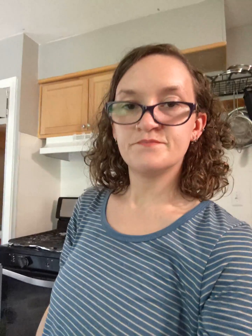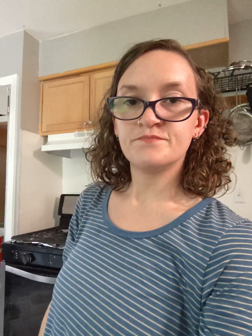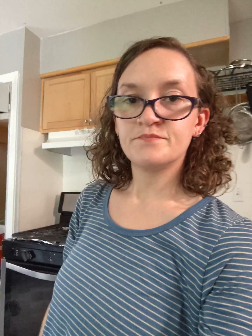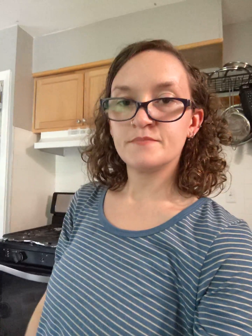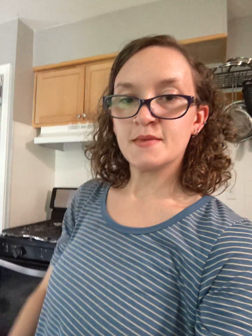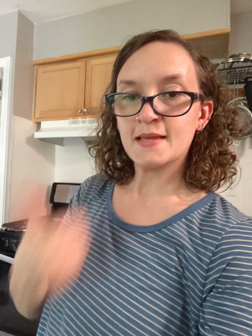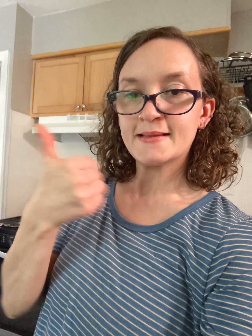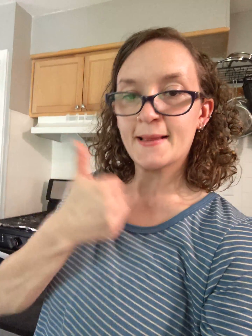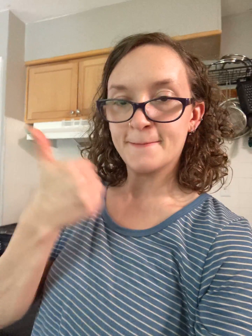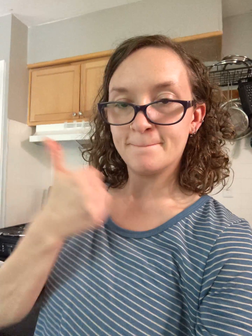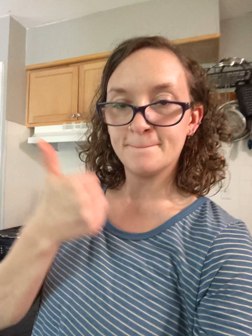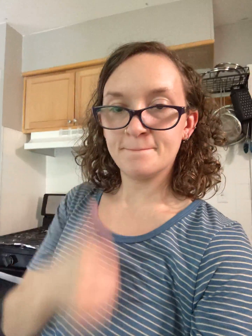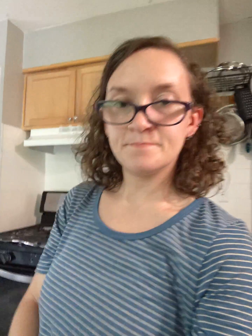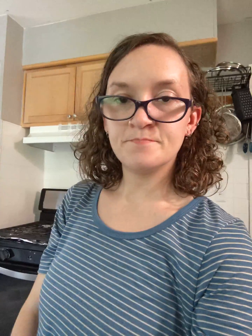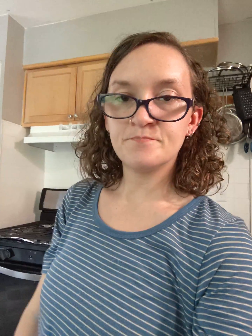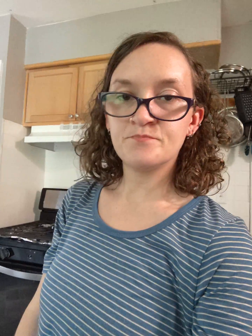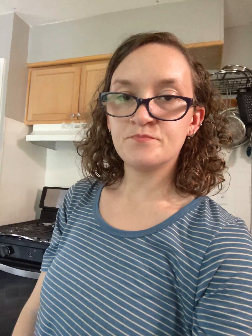game